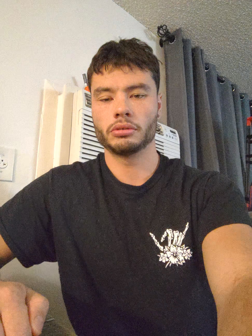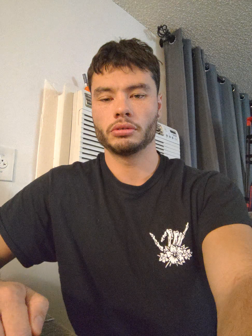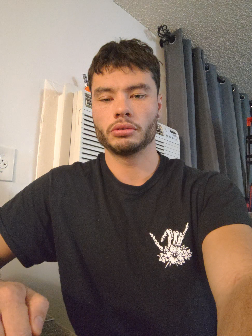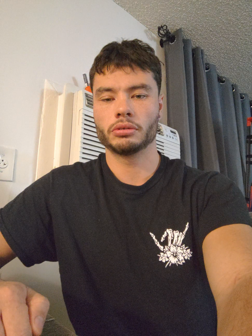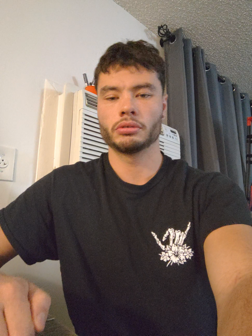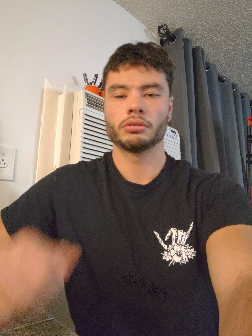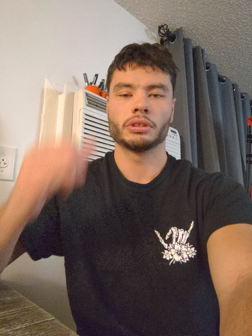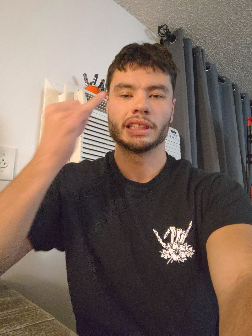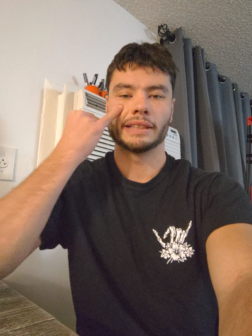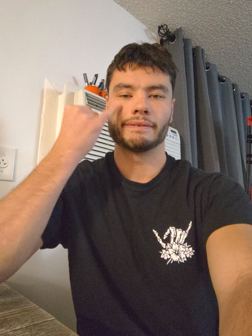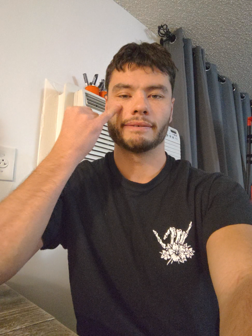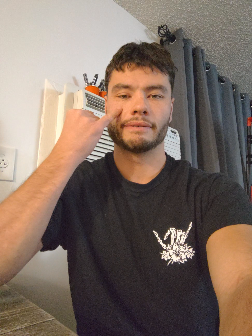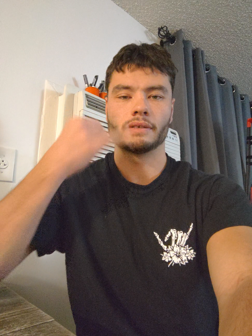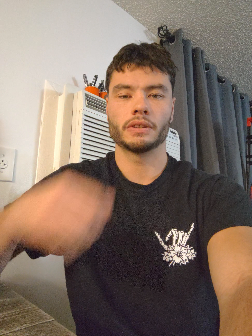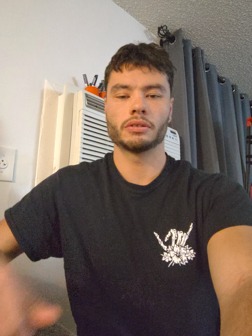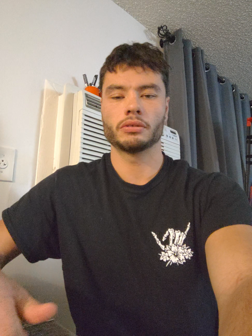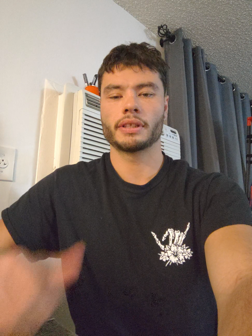if